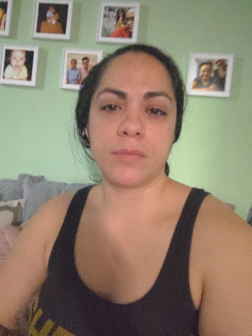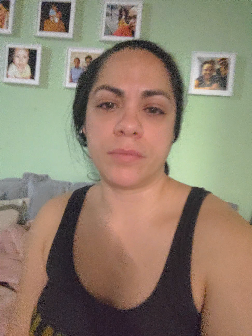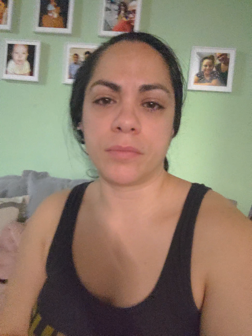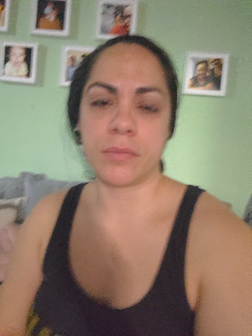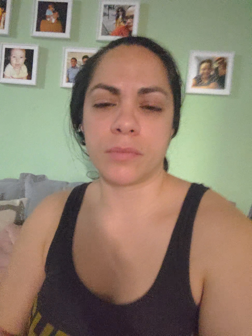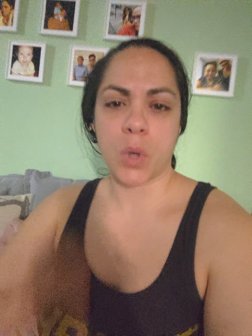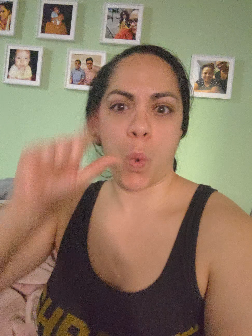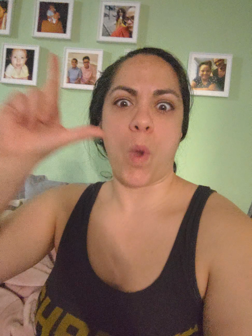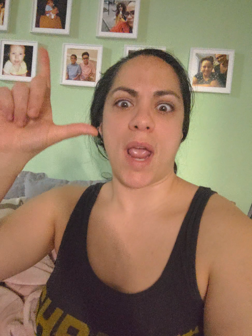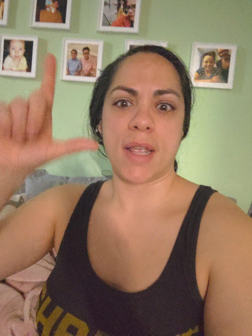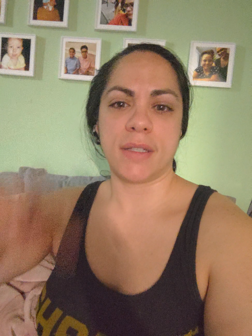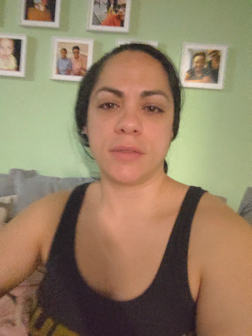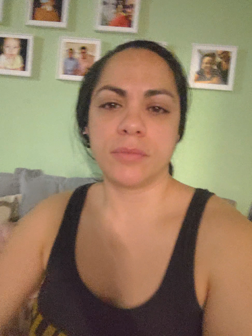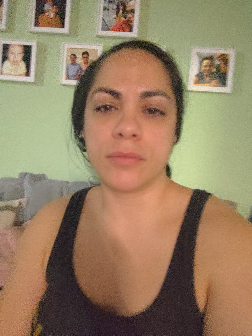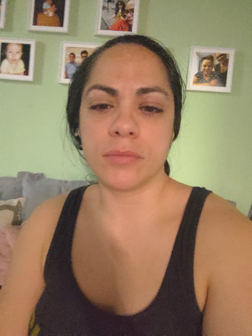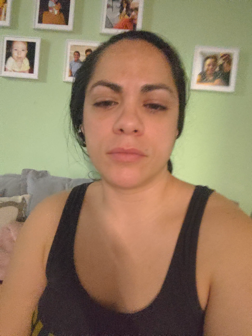wake